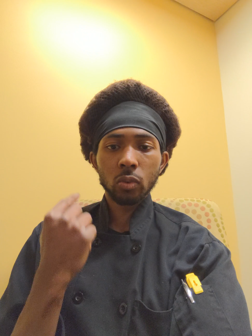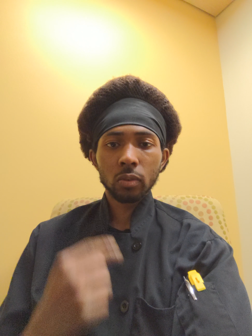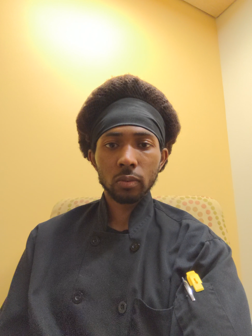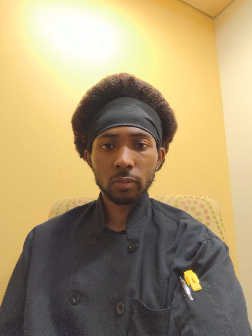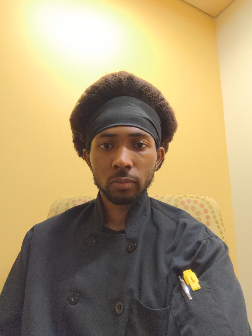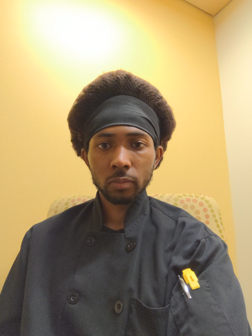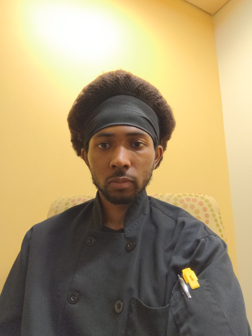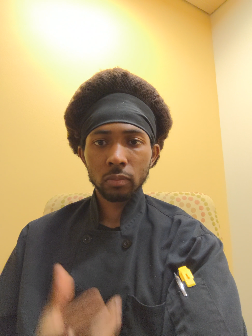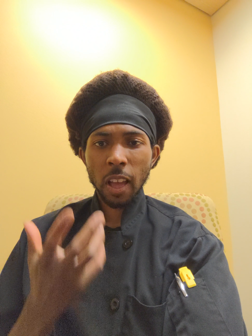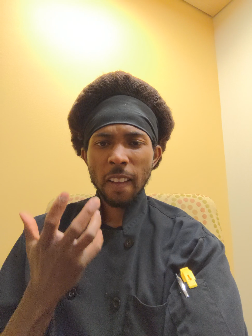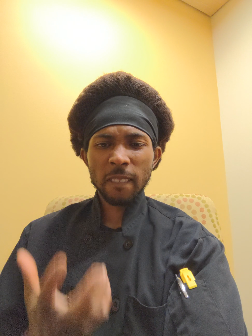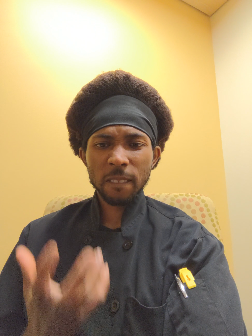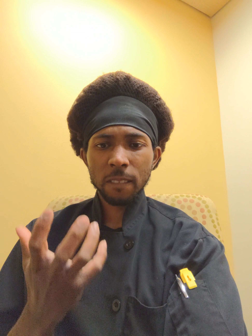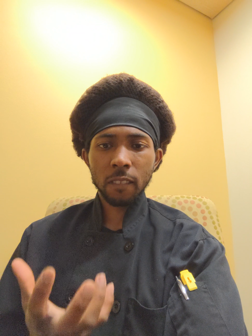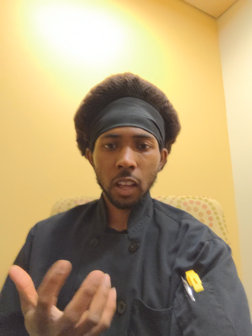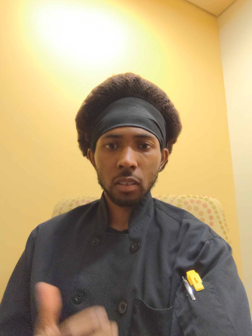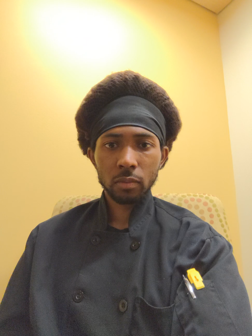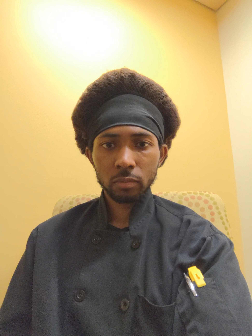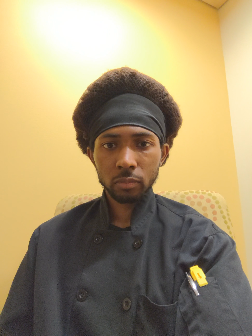heavy